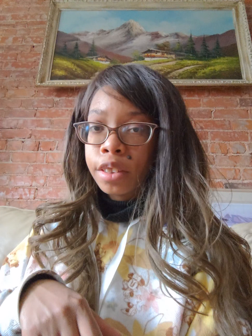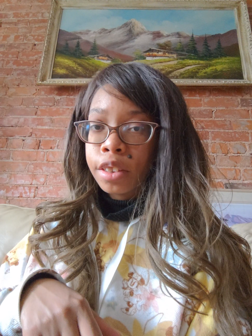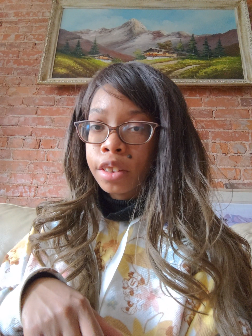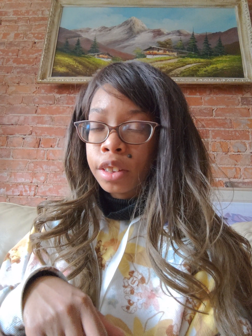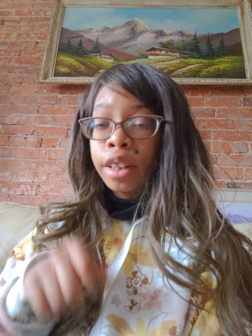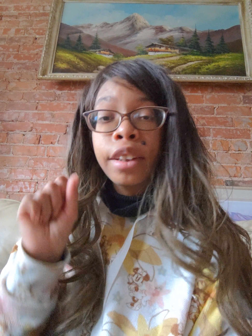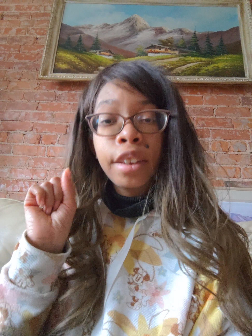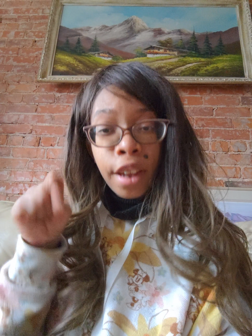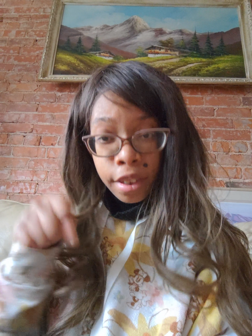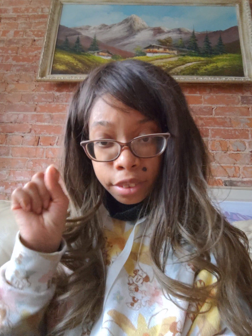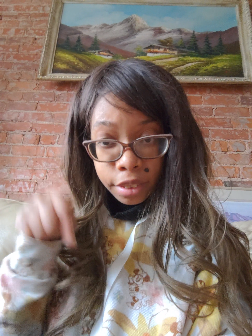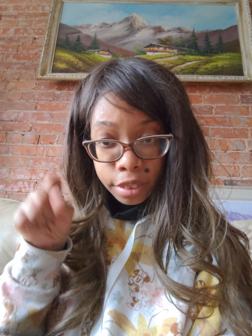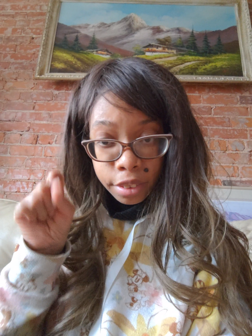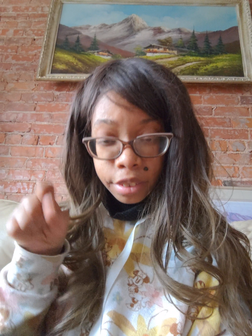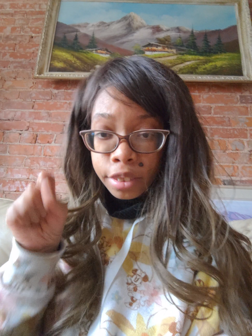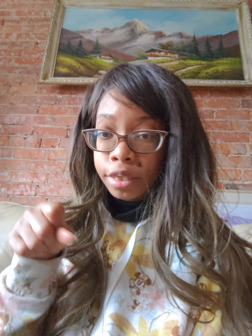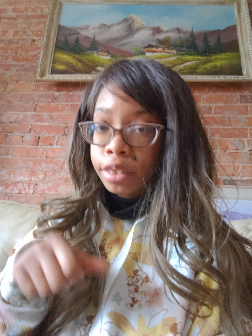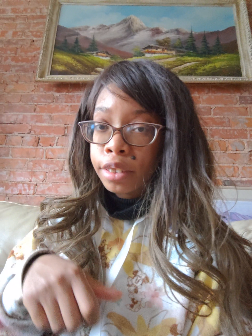yes